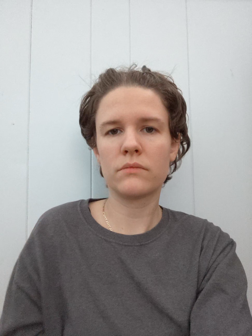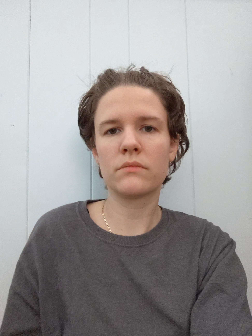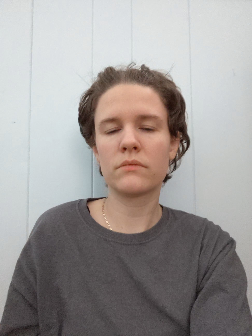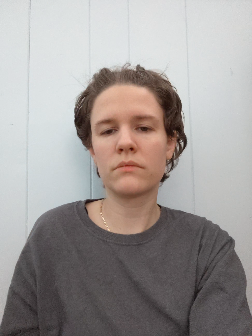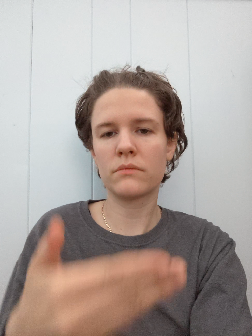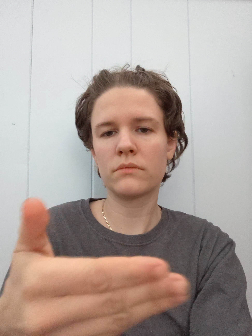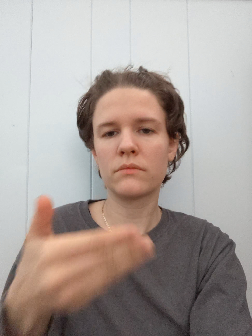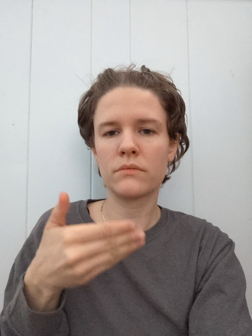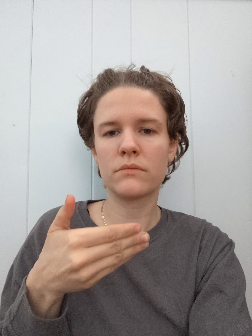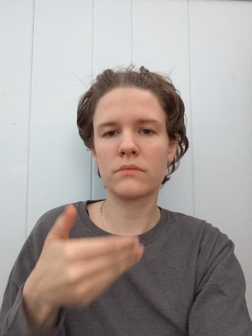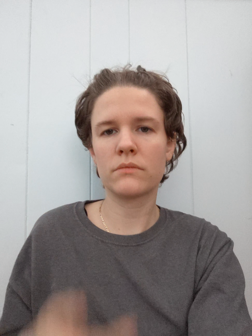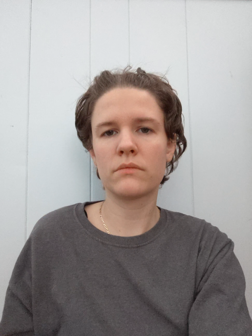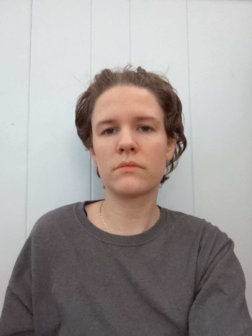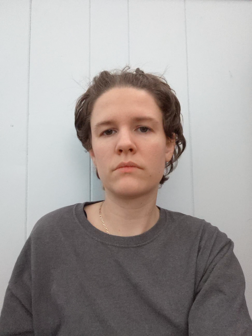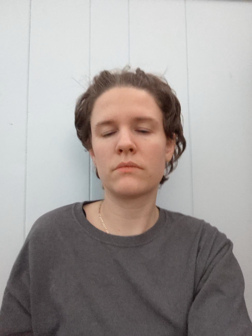before